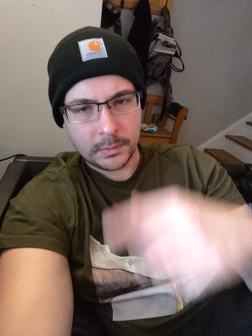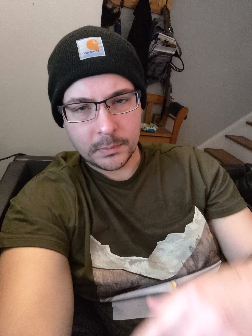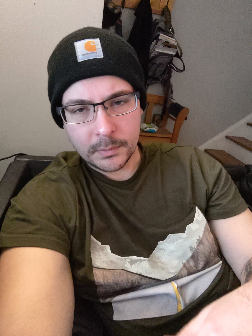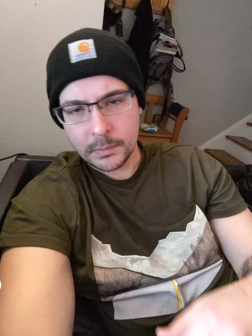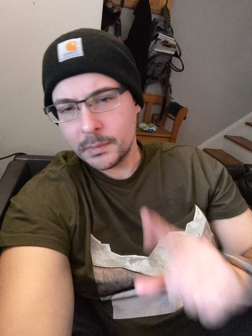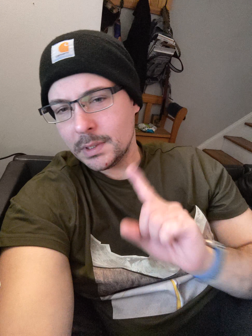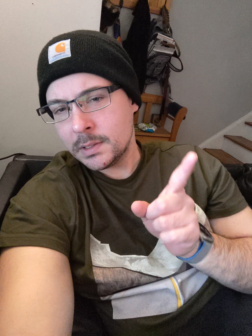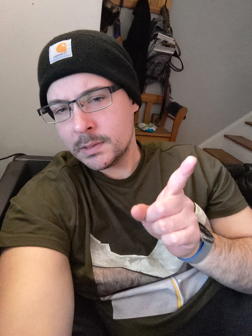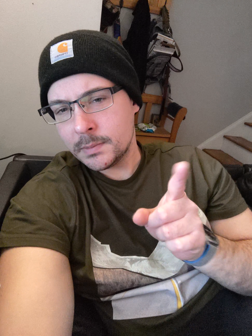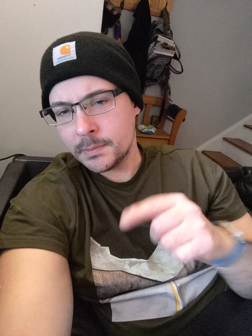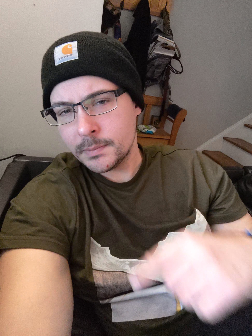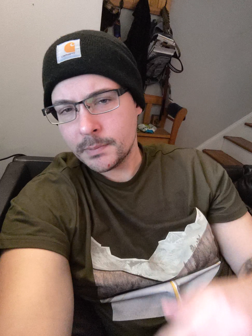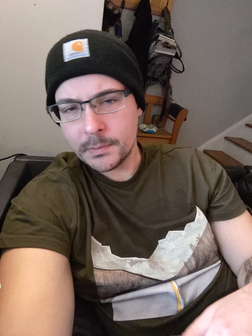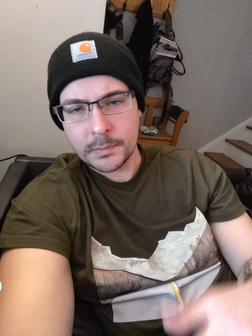he/she/it